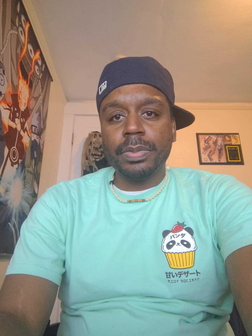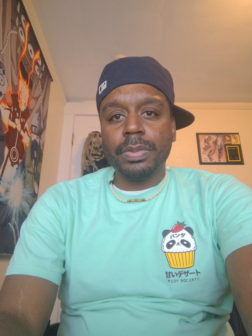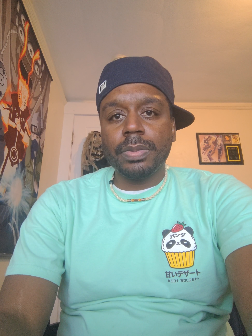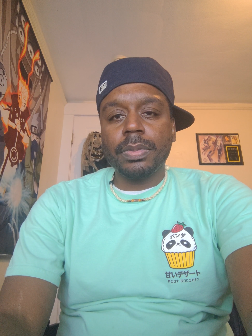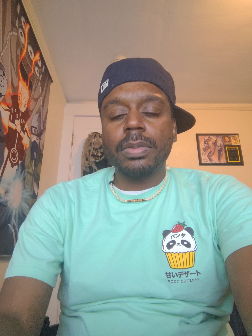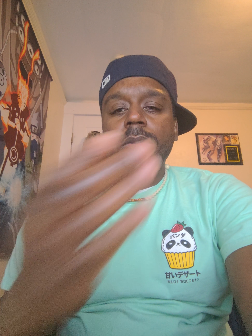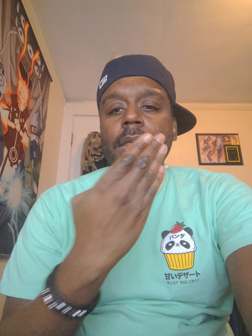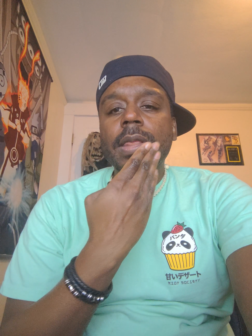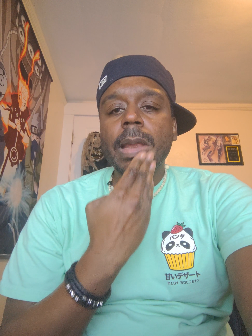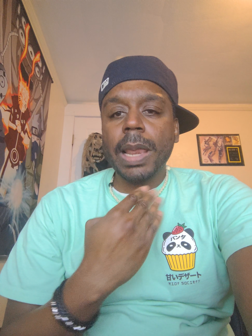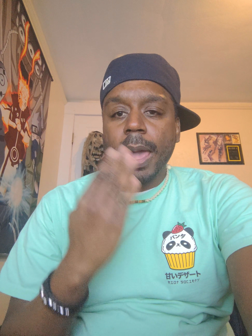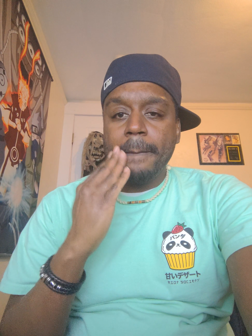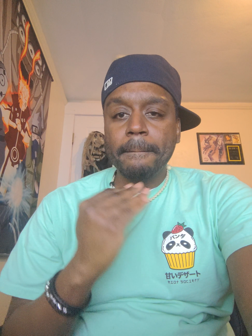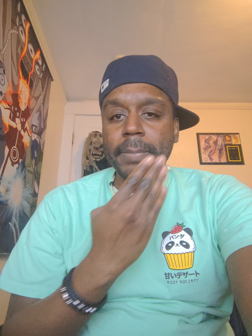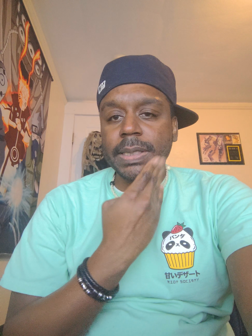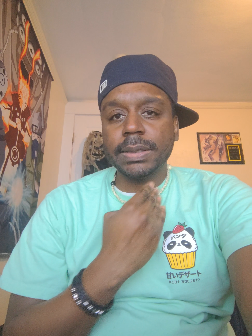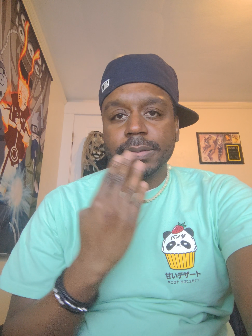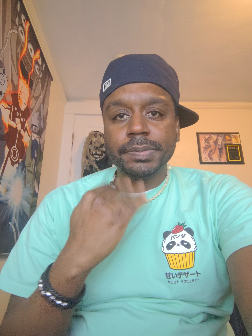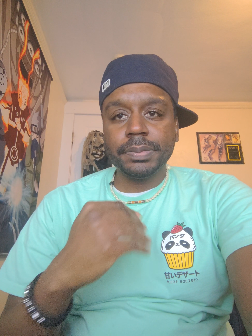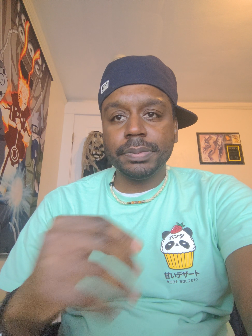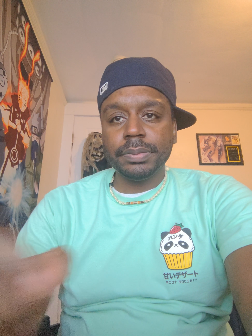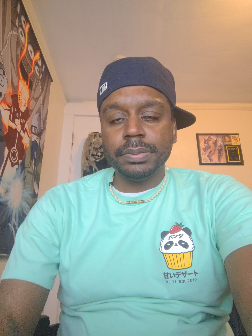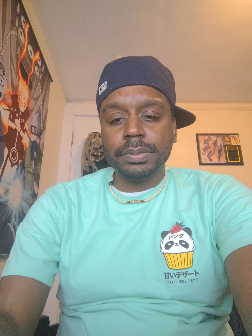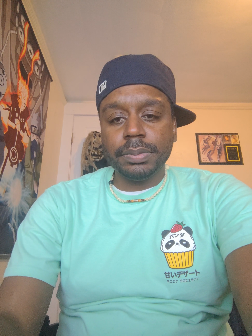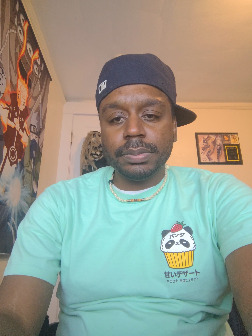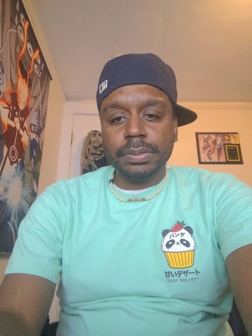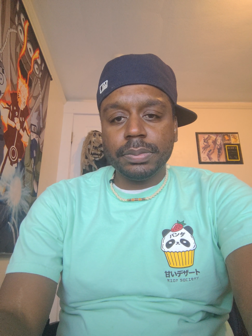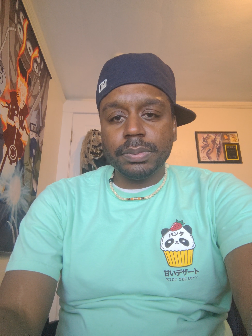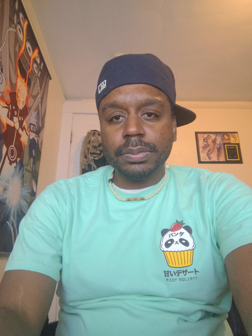napkin